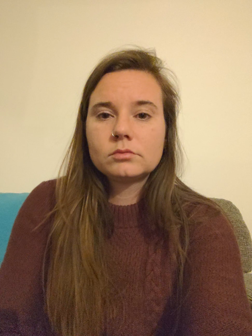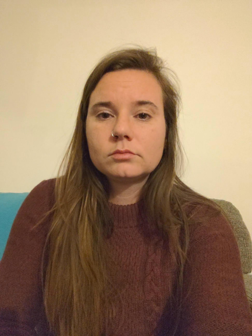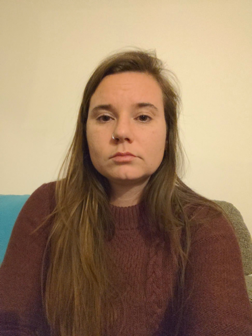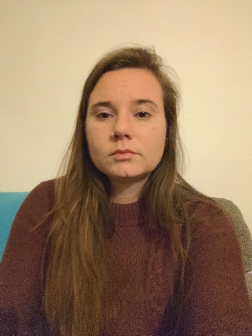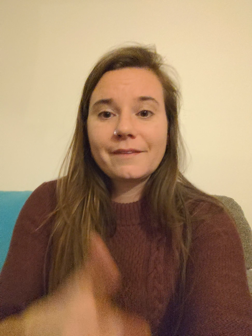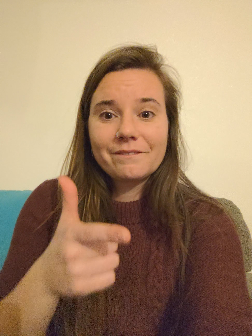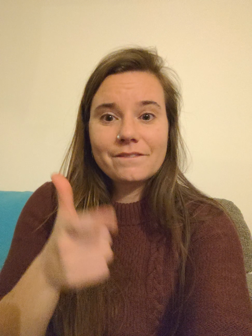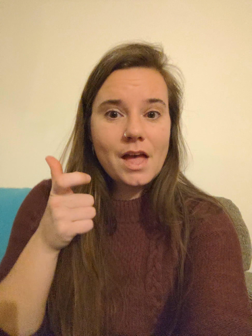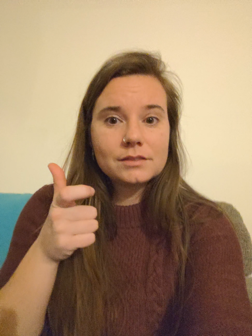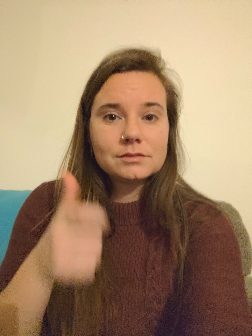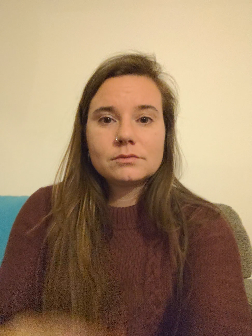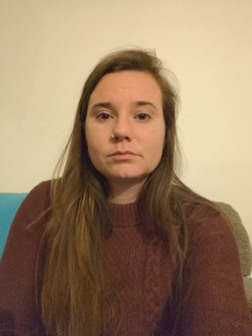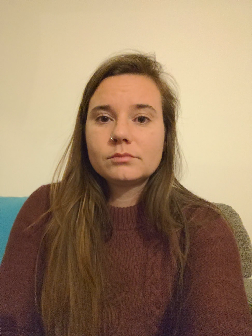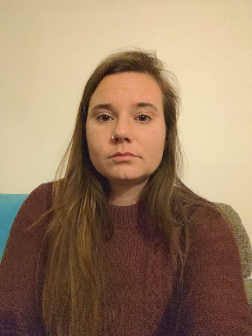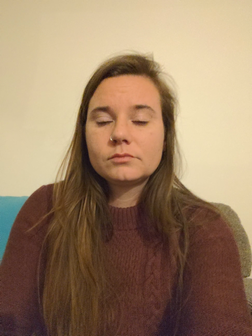fast